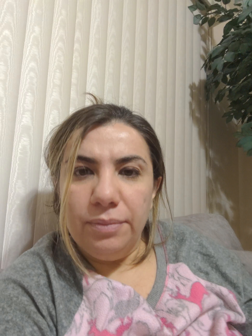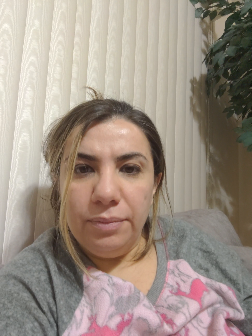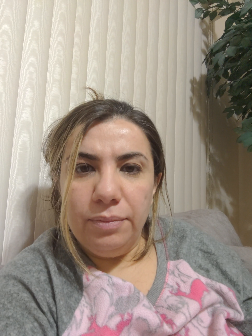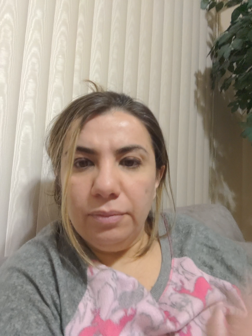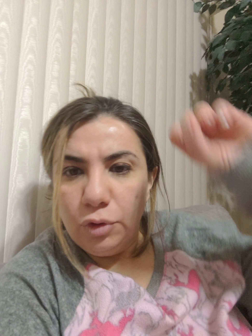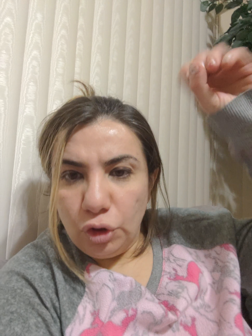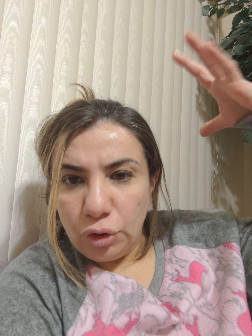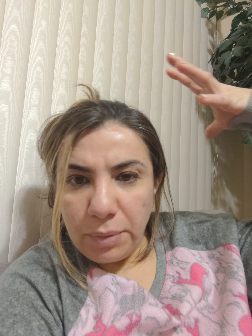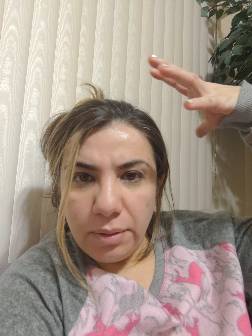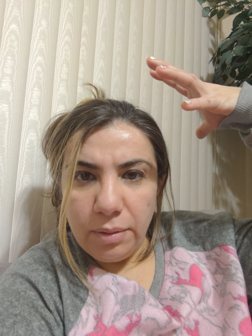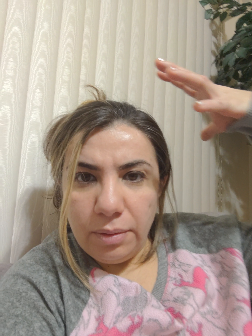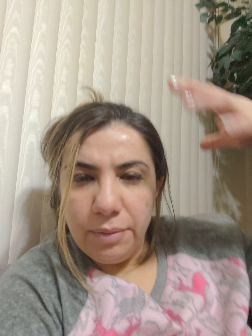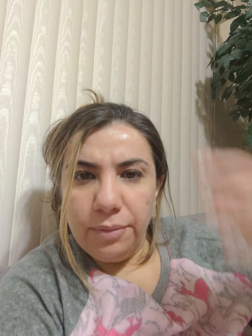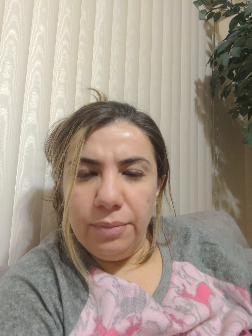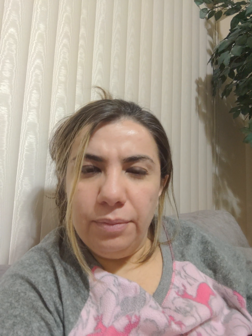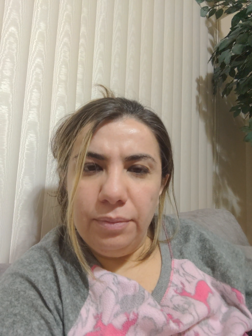sun